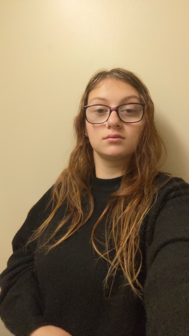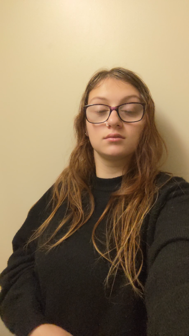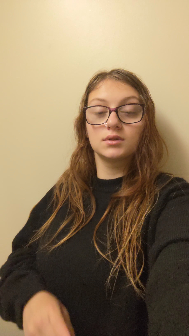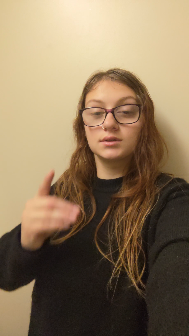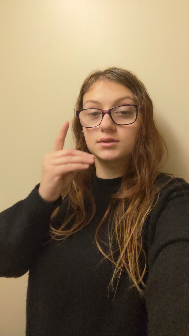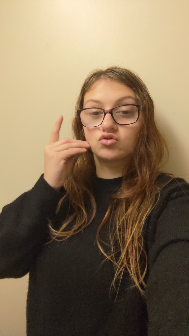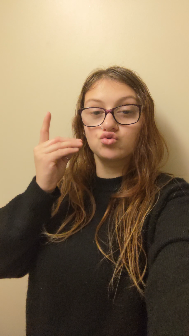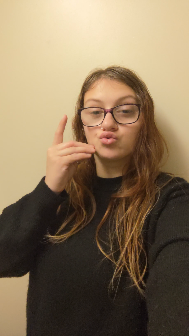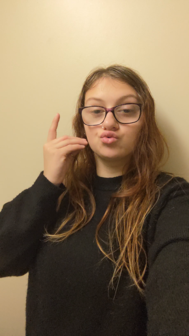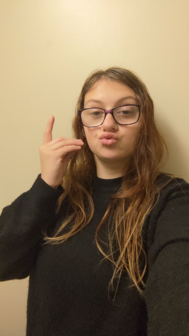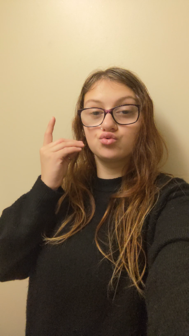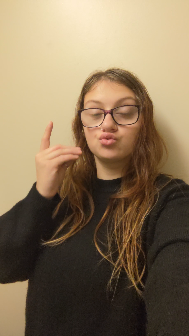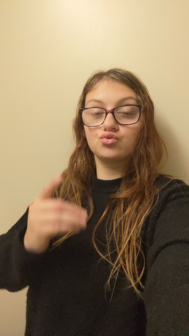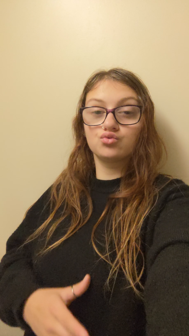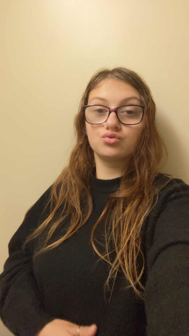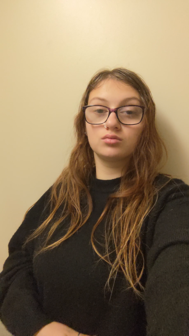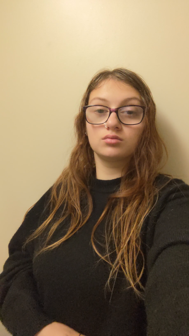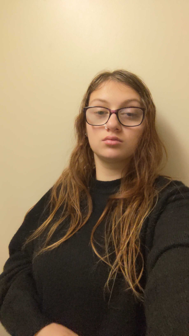dinner